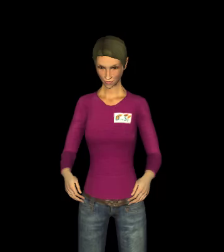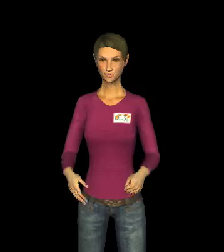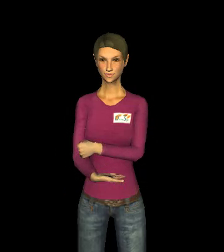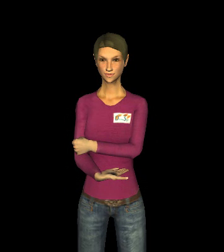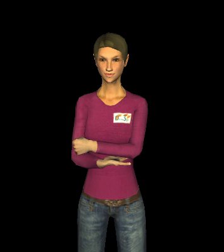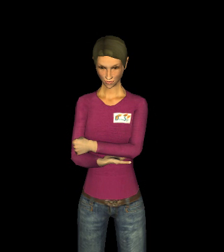يساعد